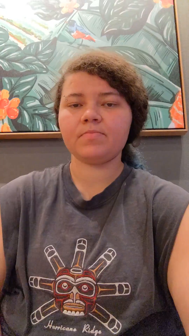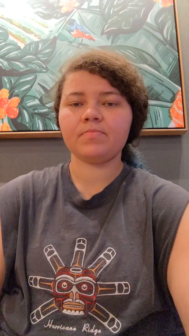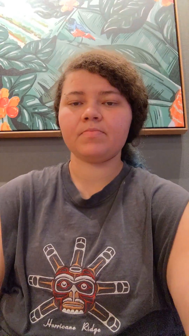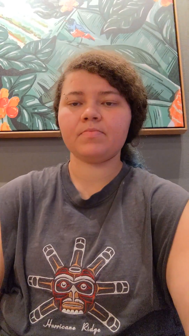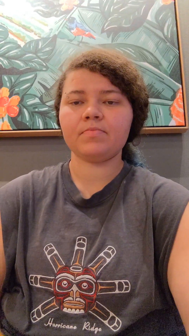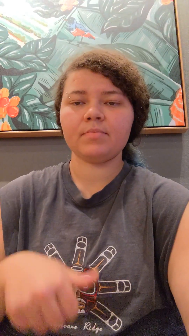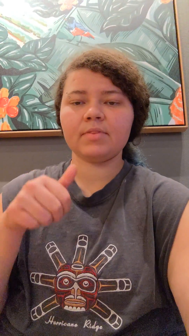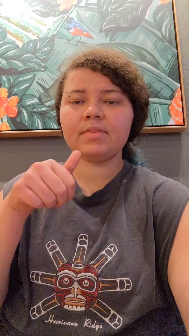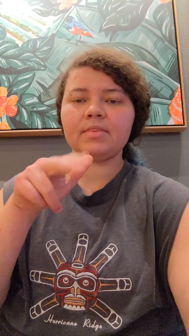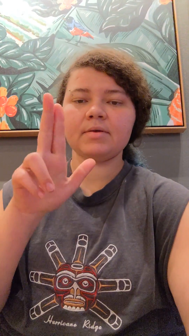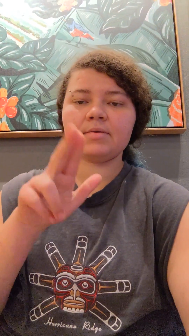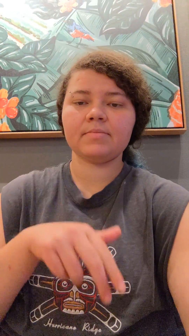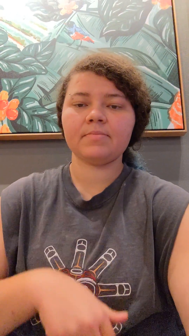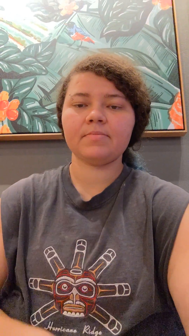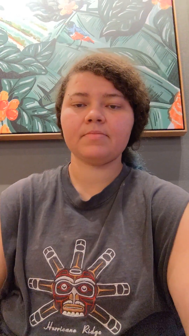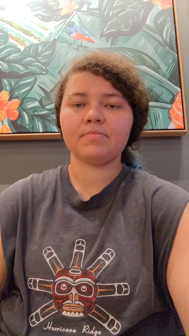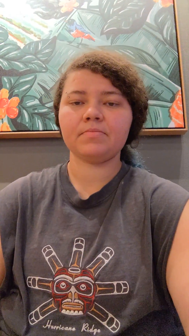lick